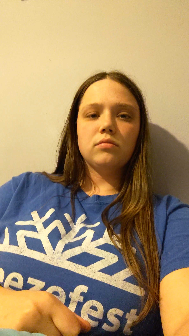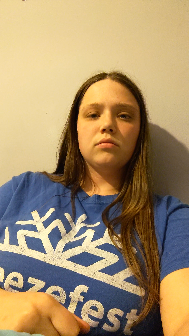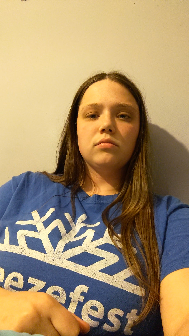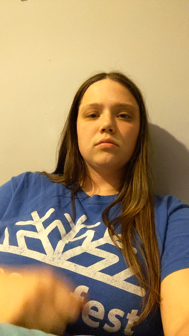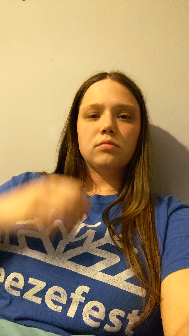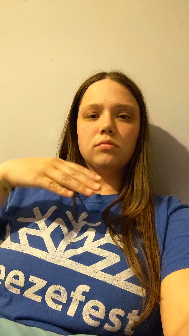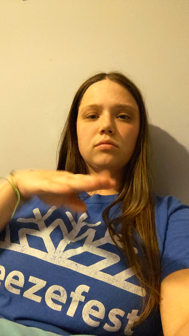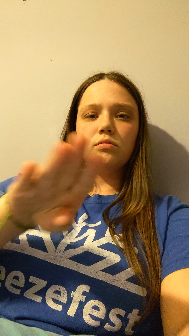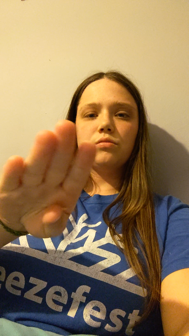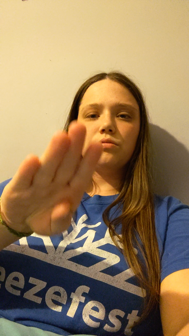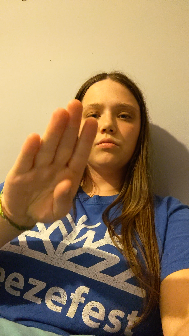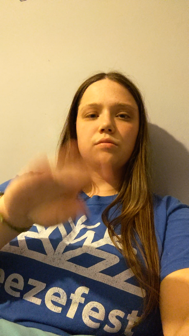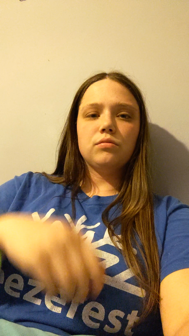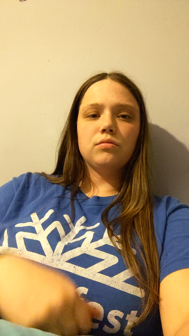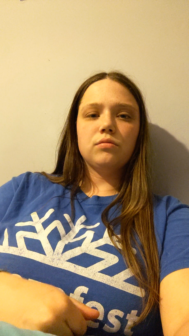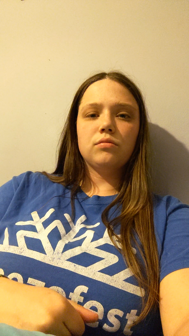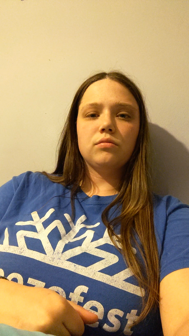enter